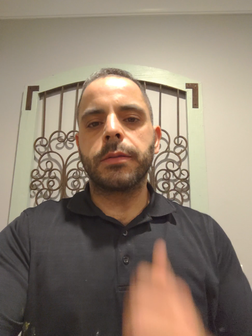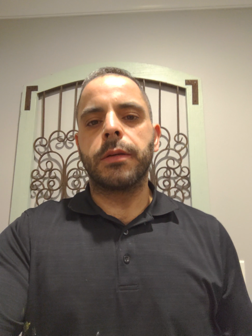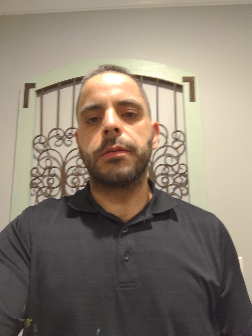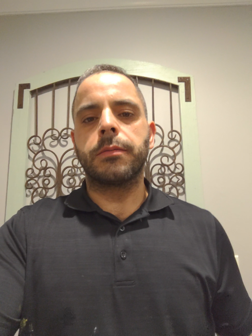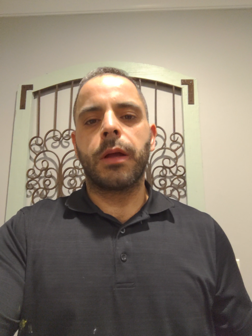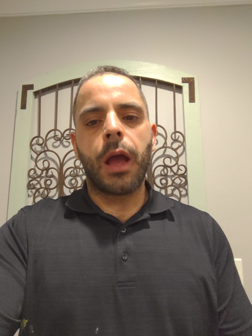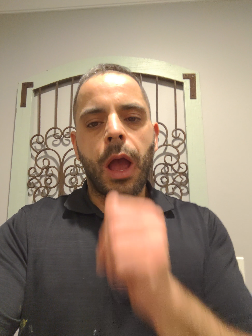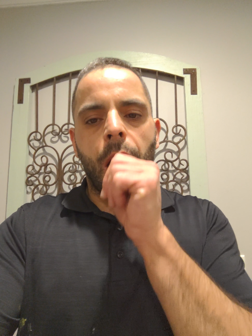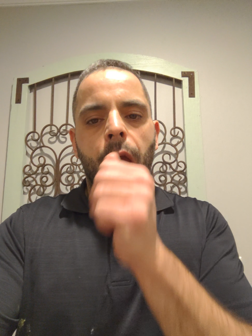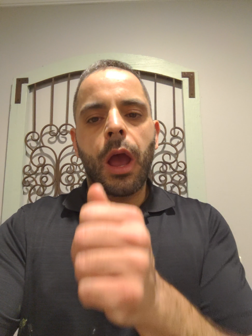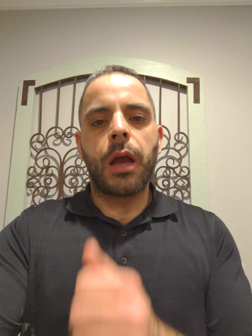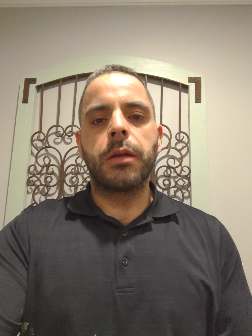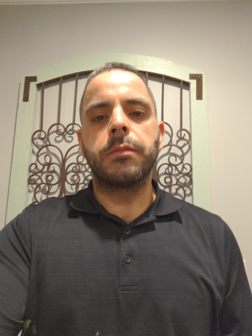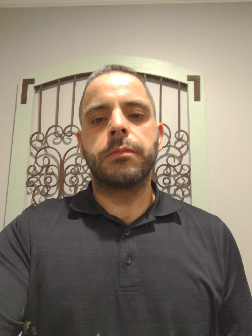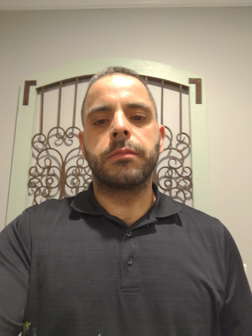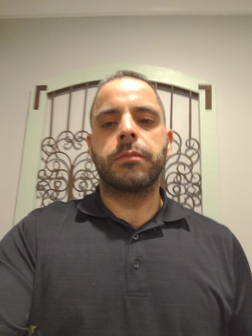nuts